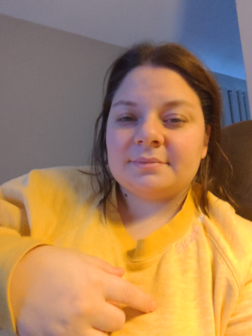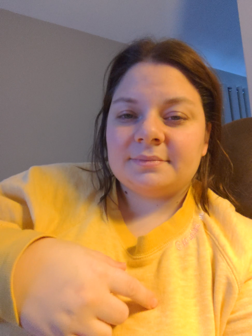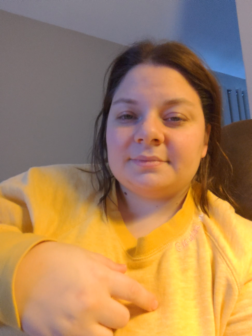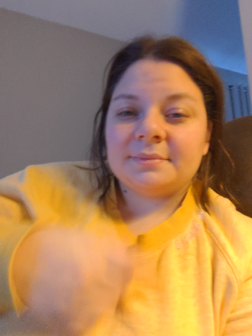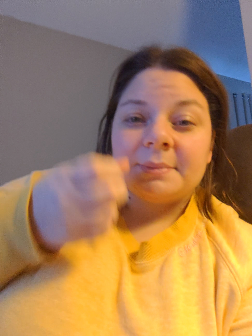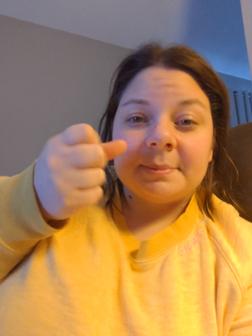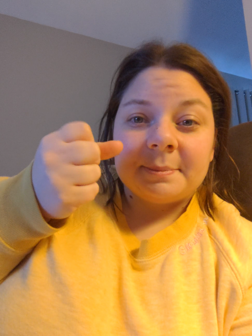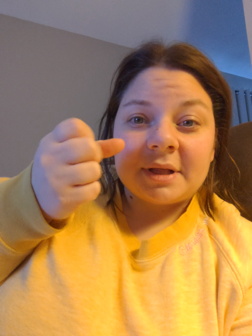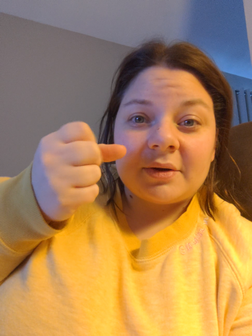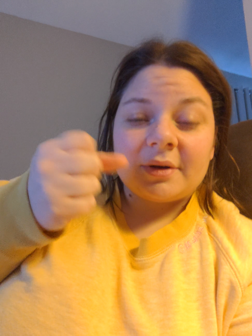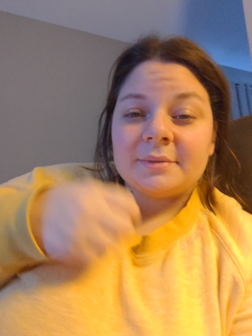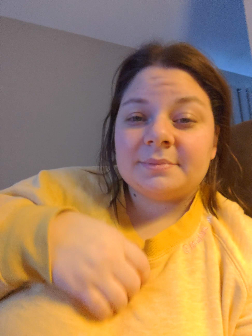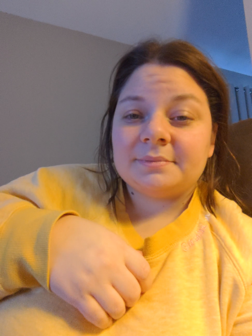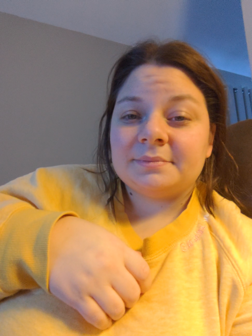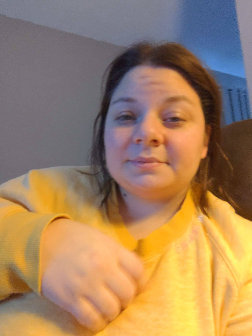milk